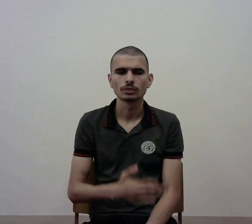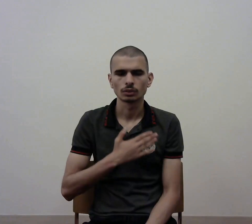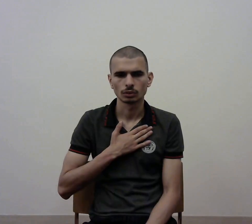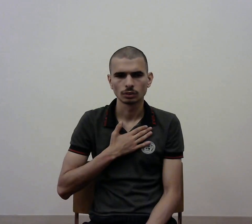mən